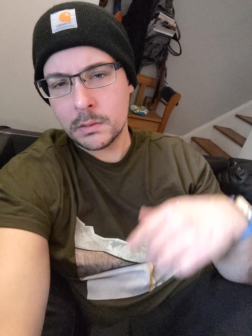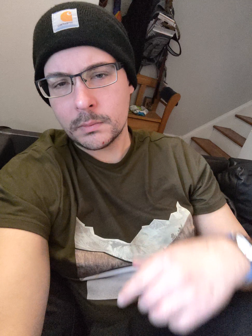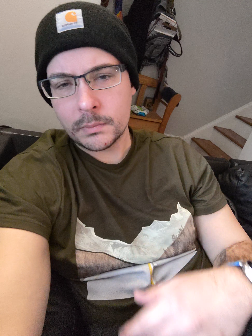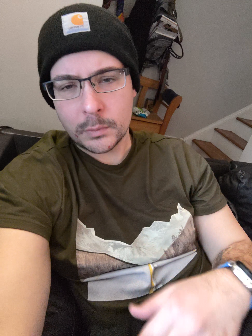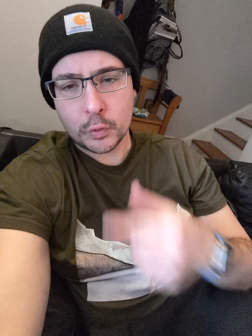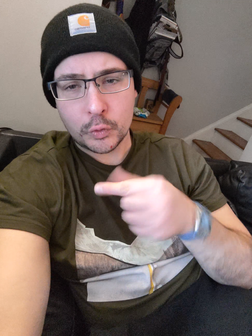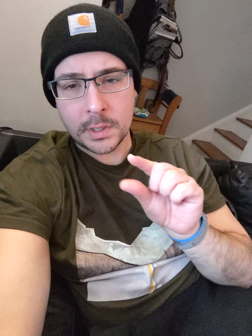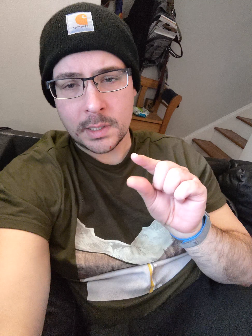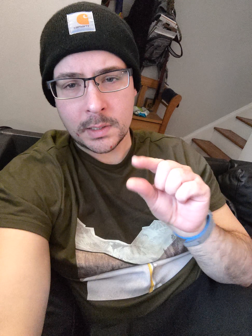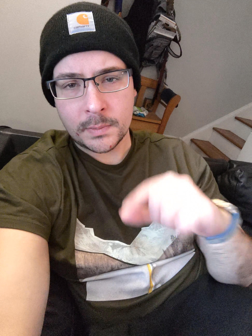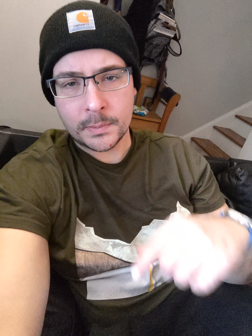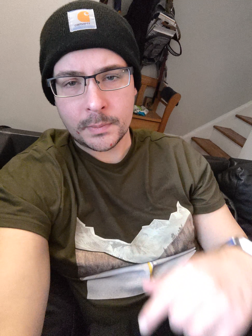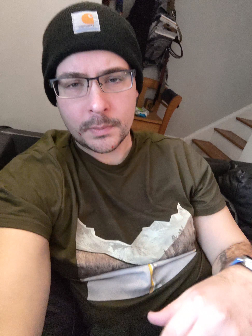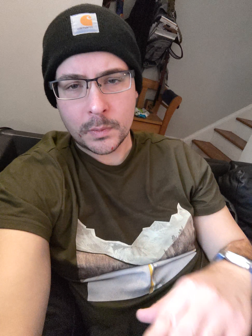green